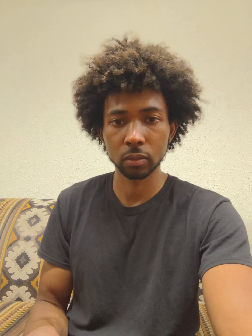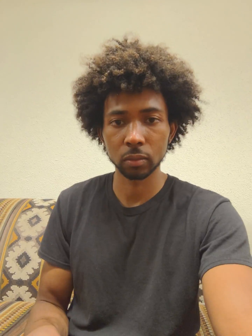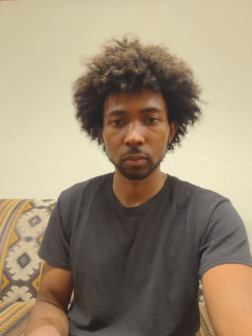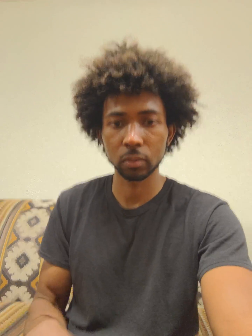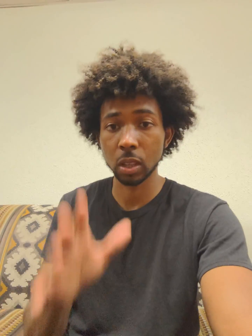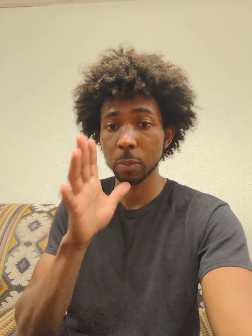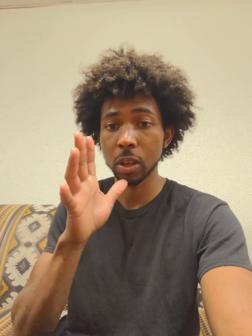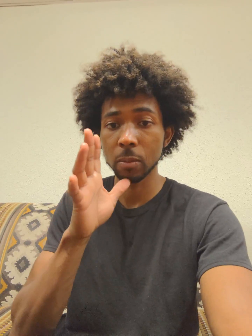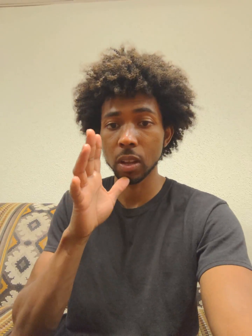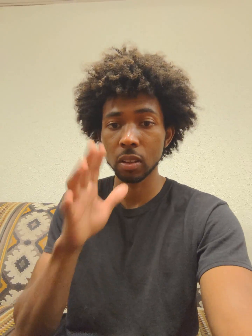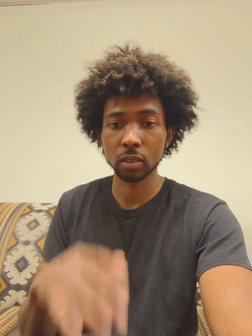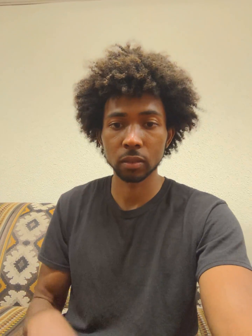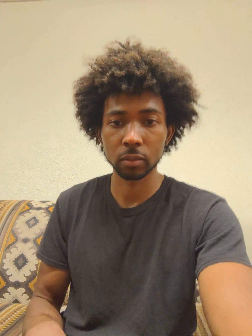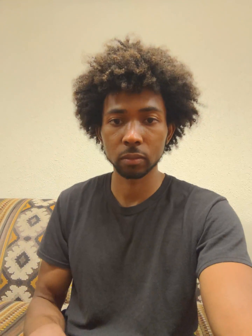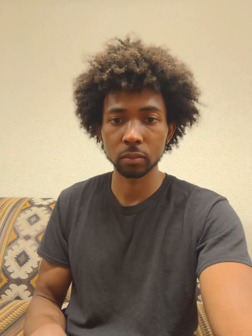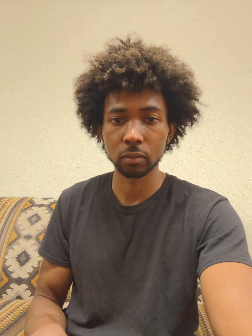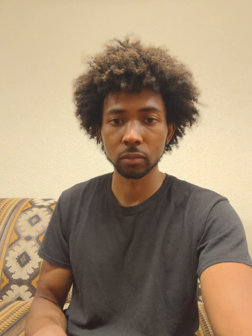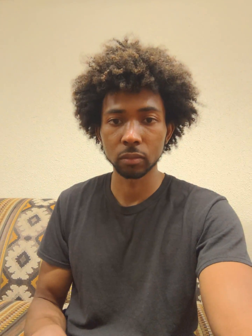mommy